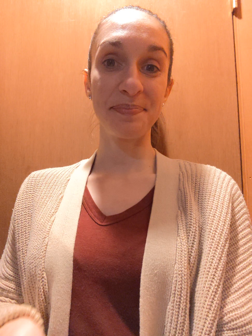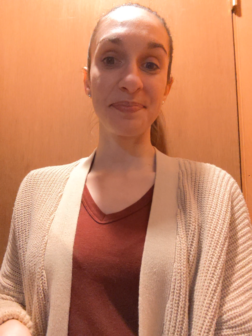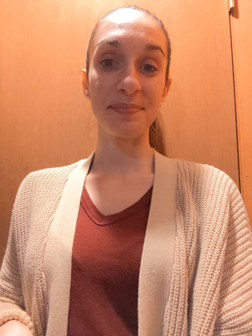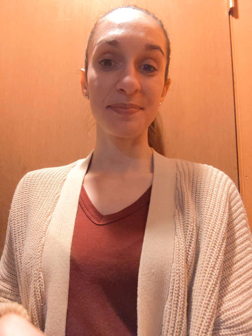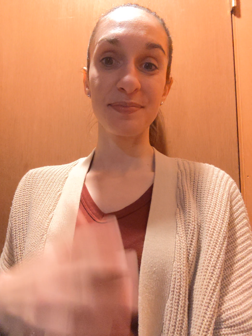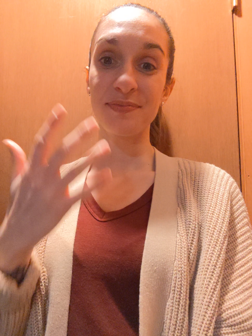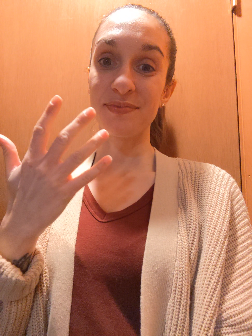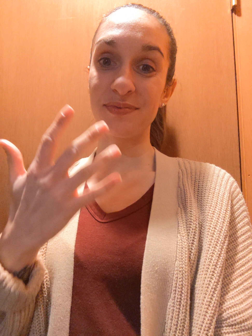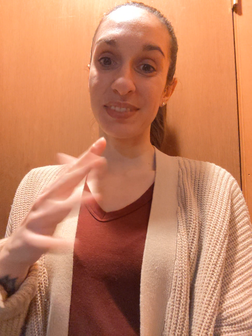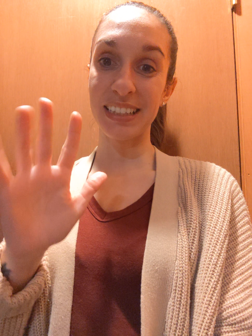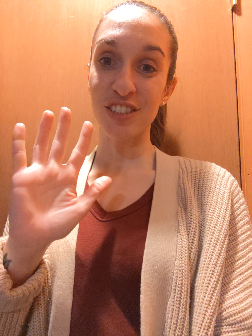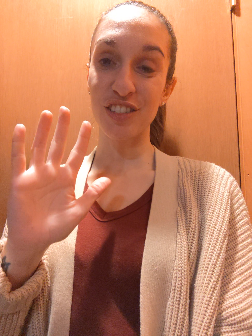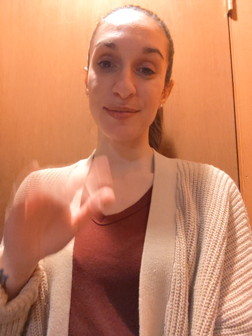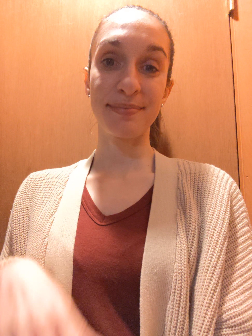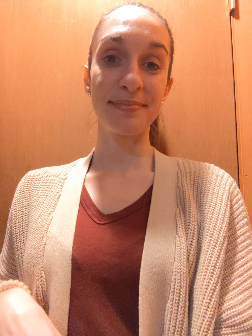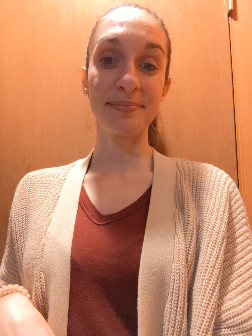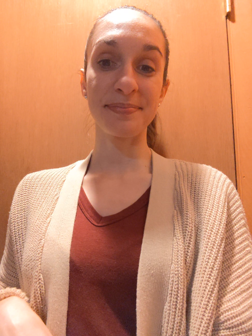finish